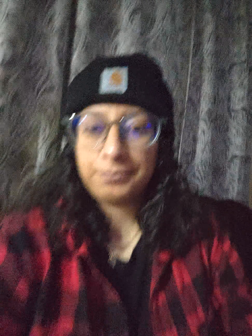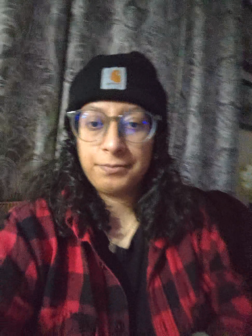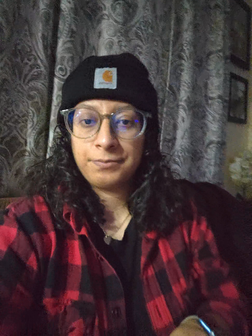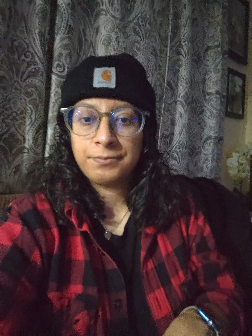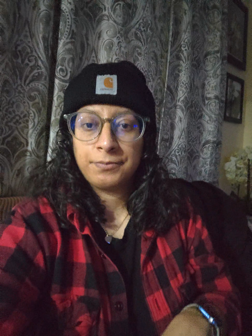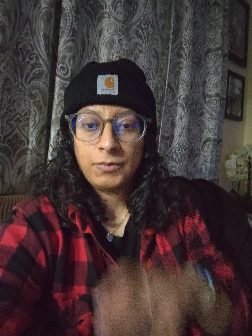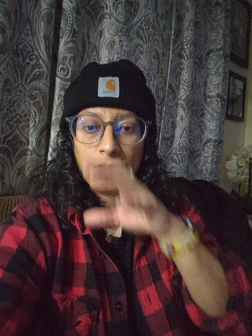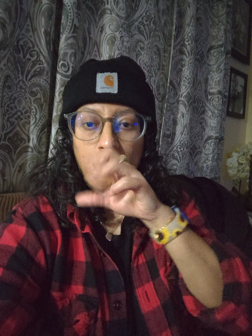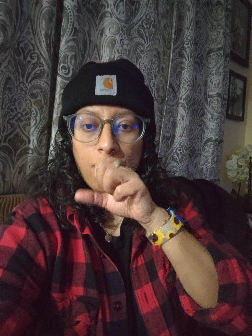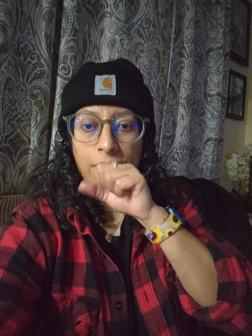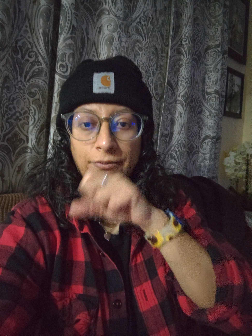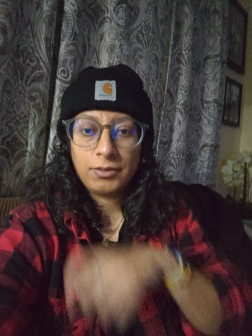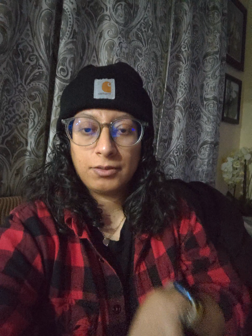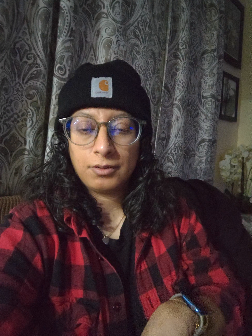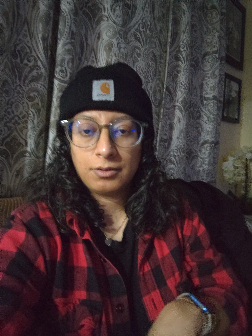orange